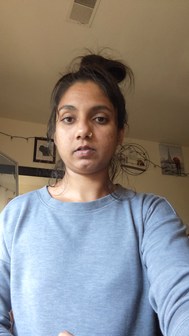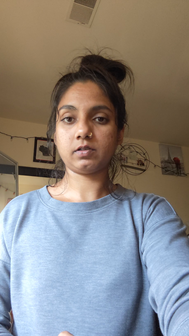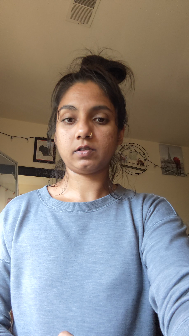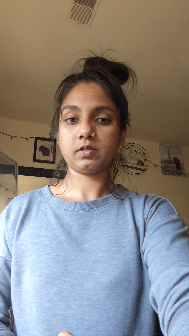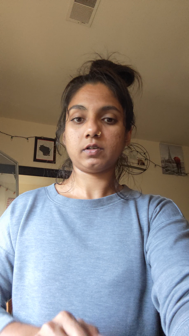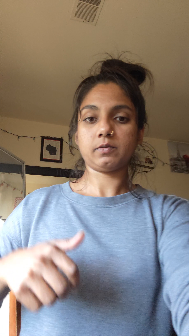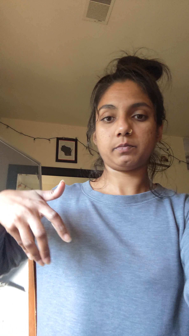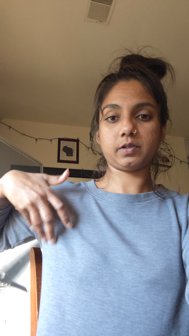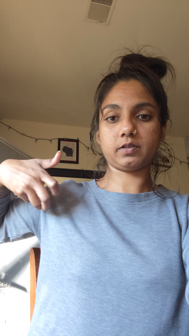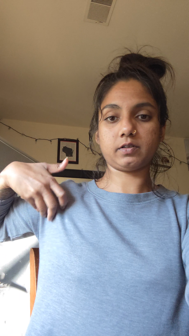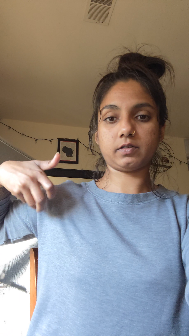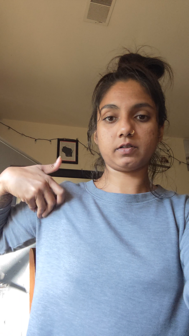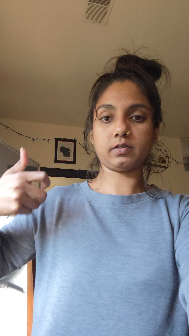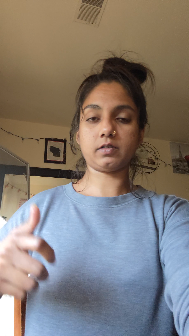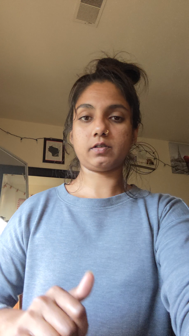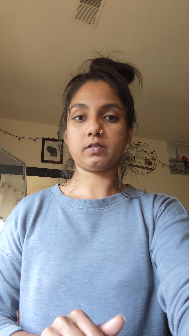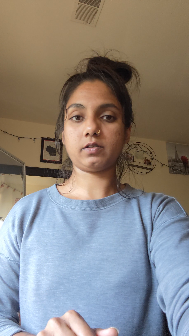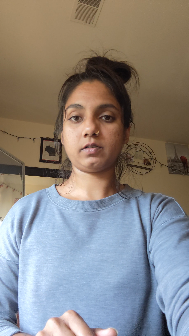monkey